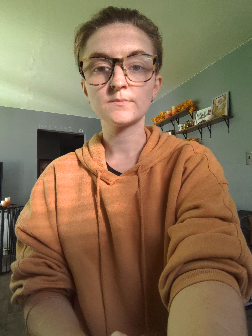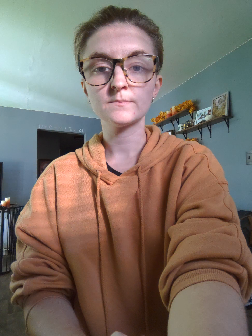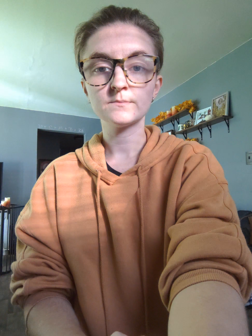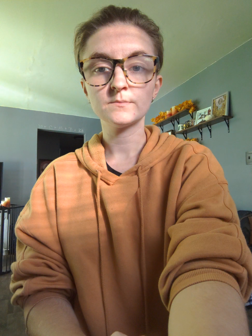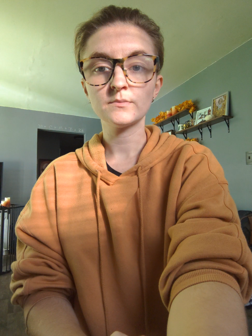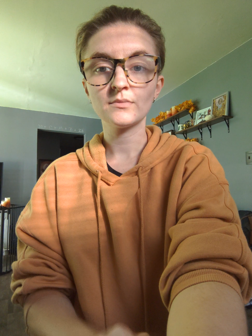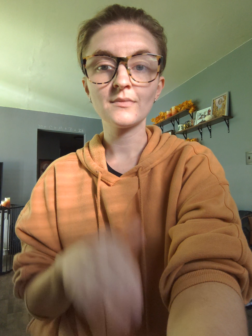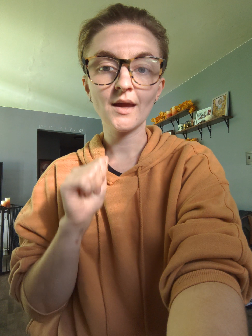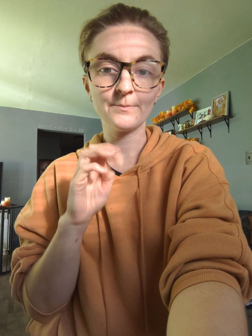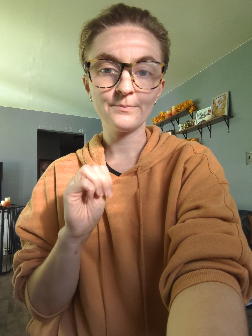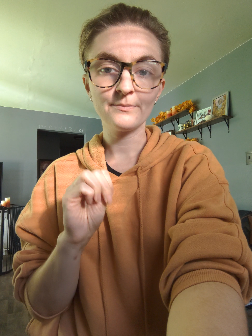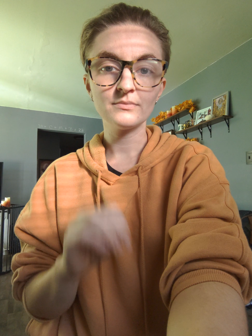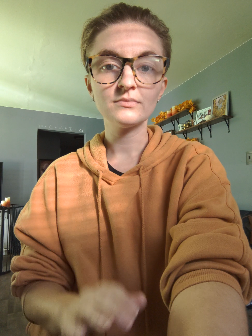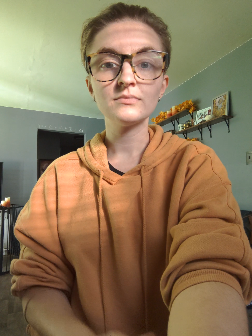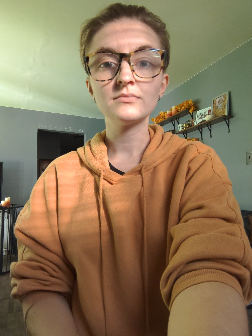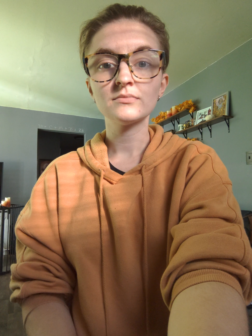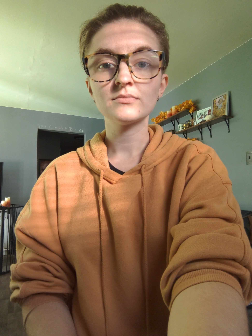am